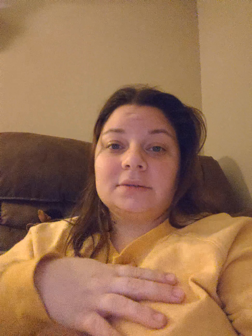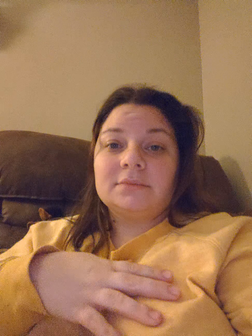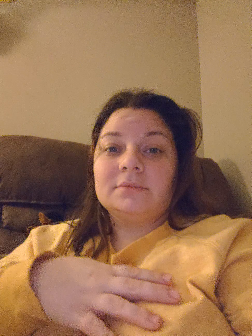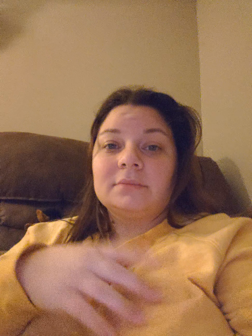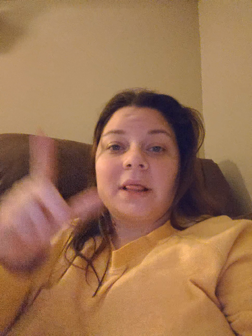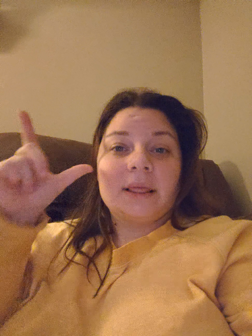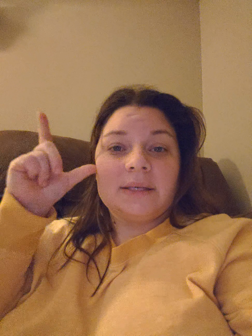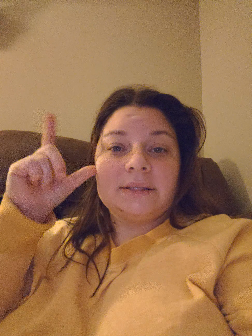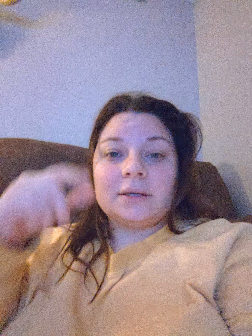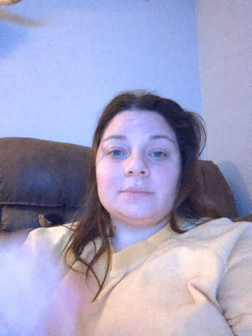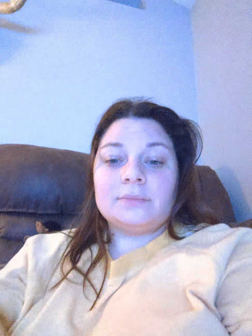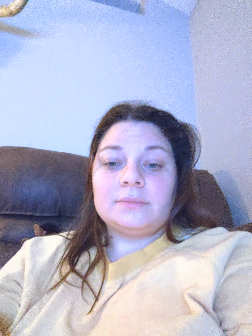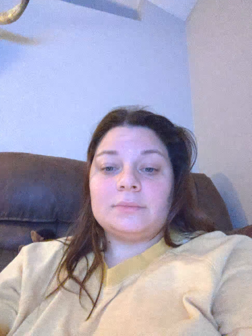listen